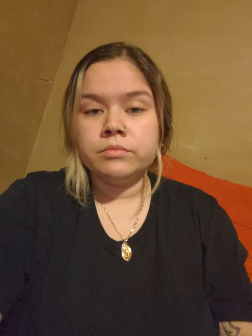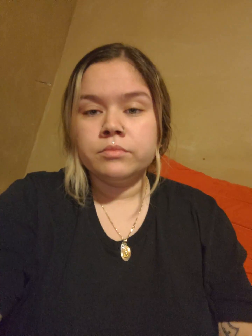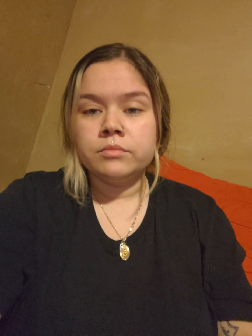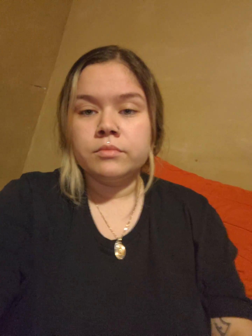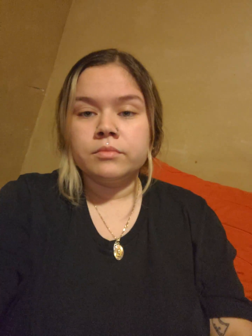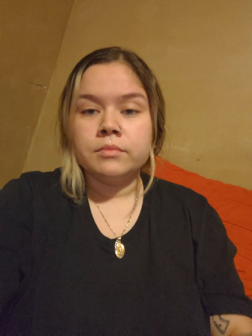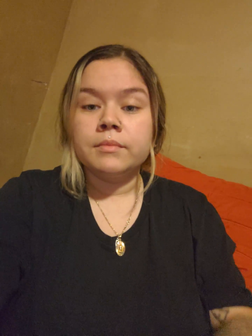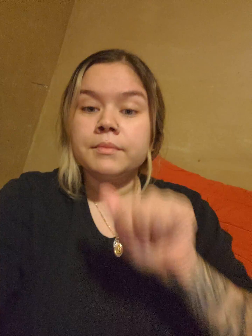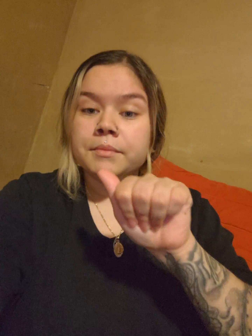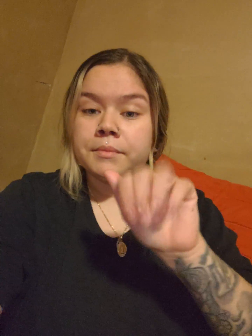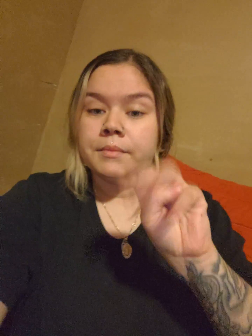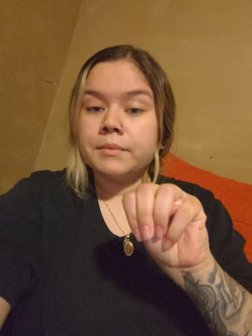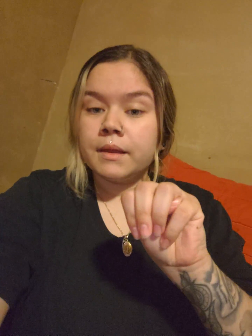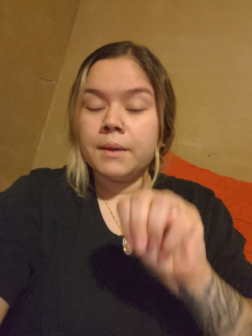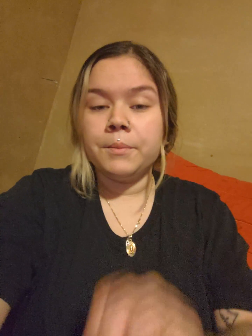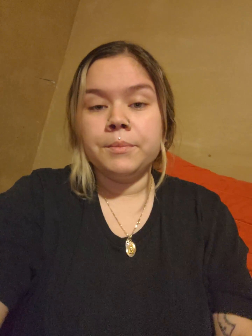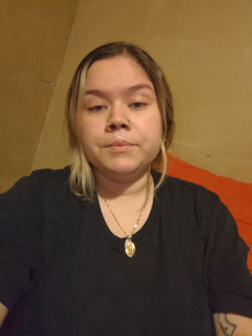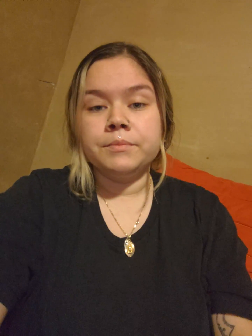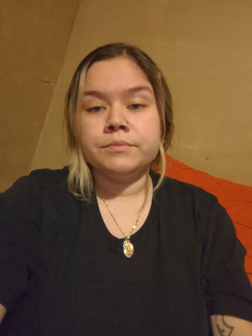am